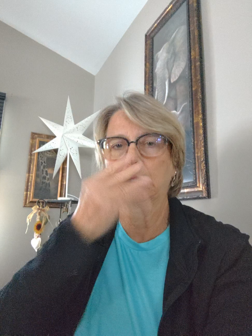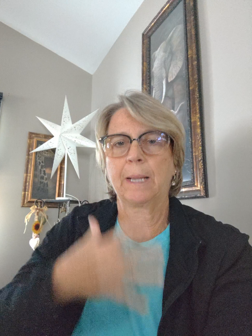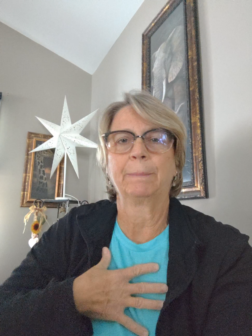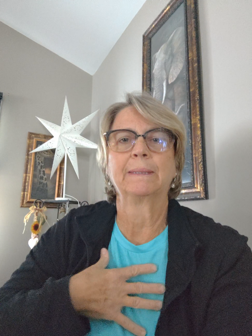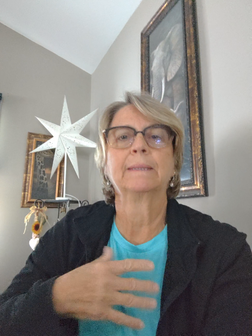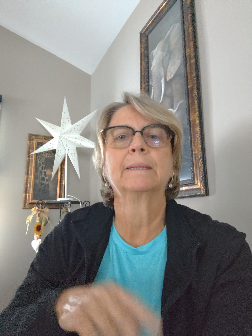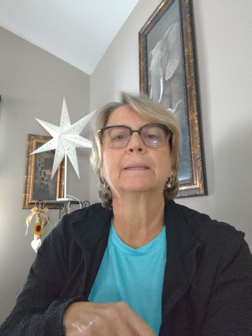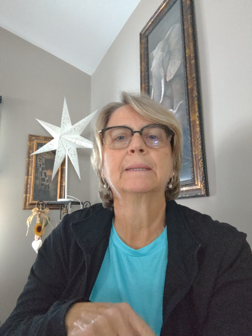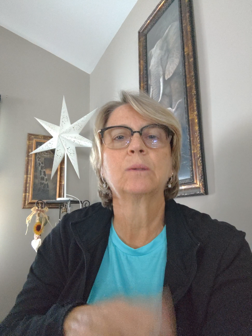pajamas